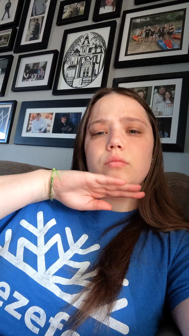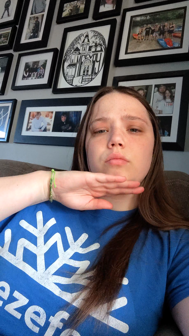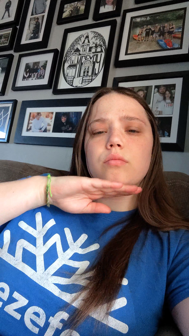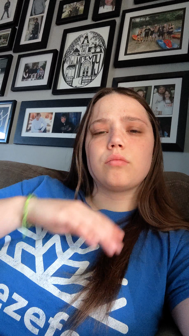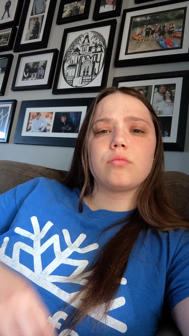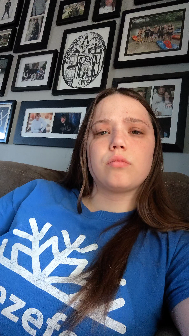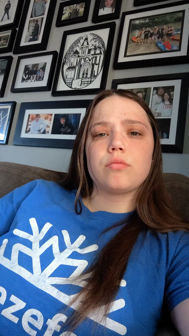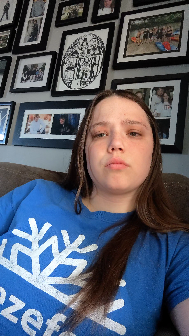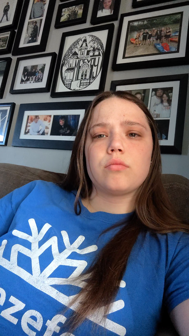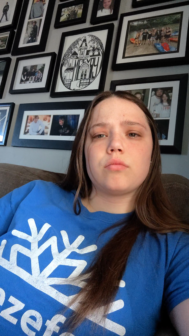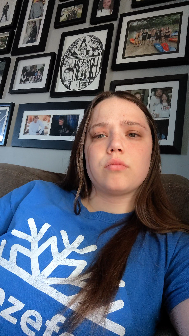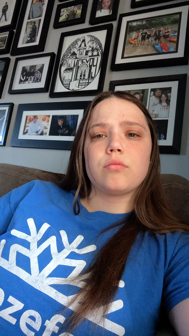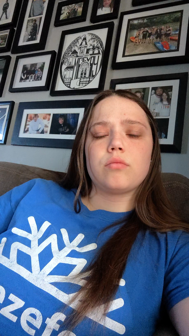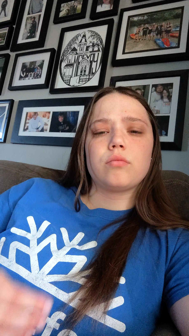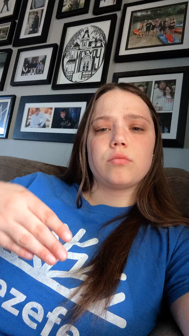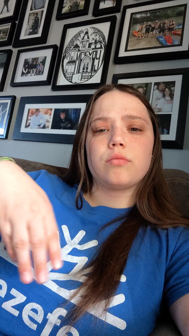kick